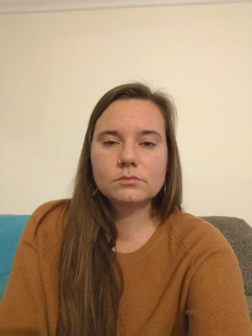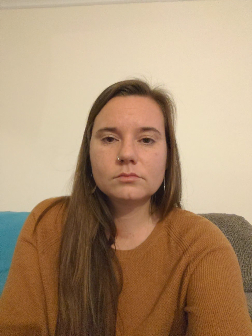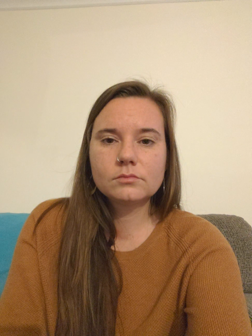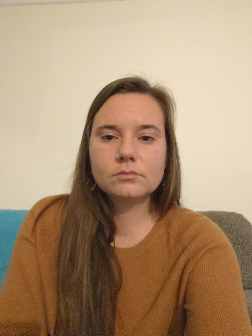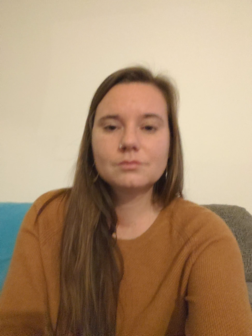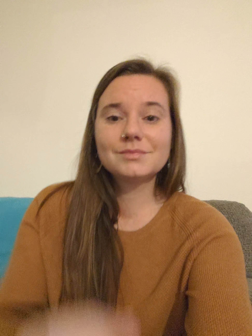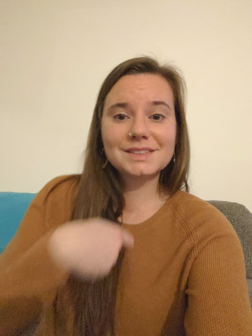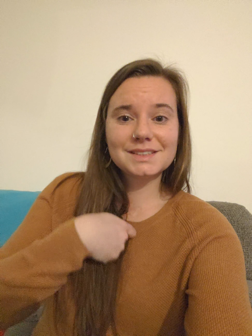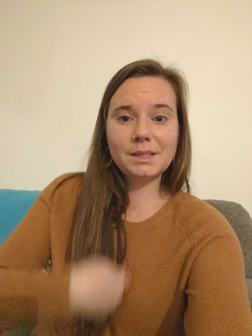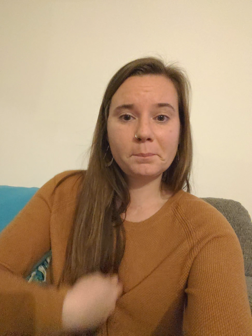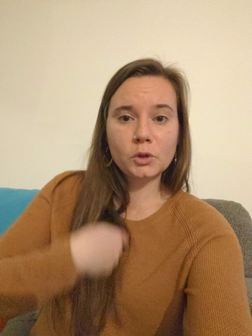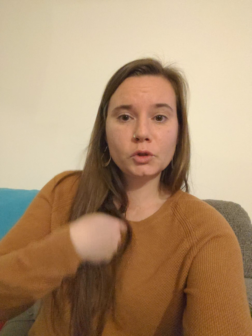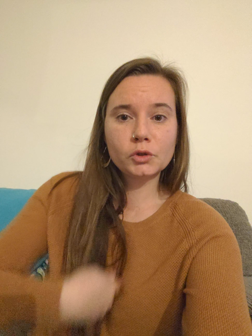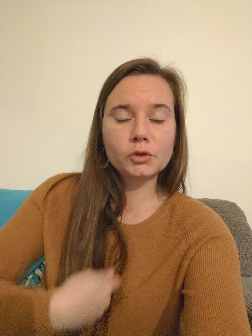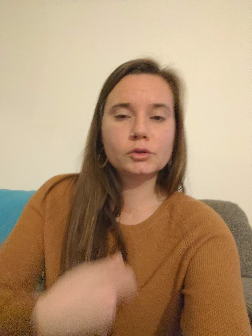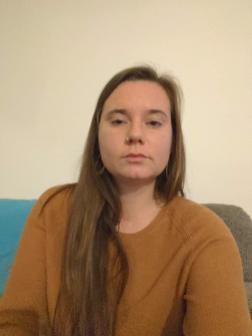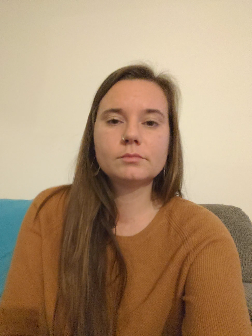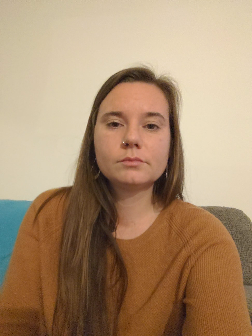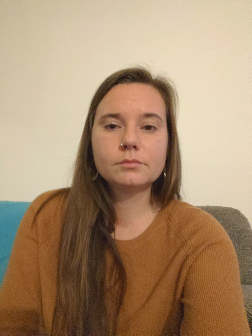zipper